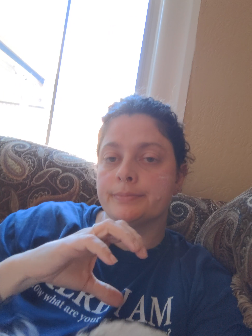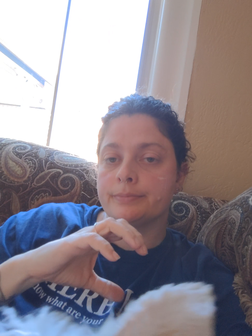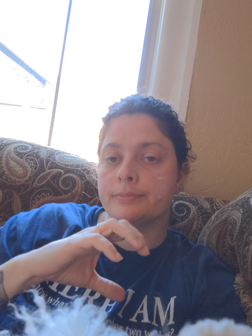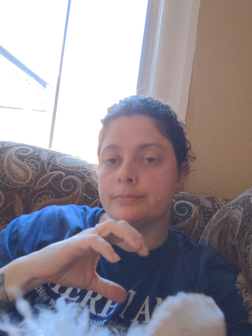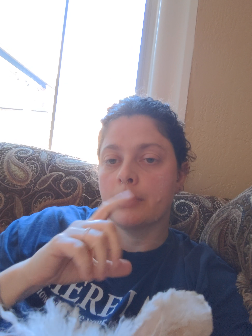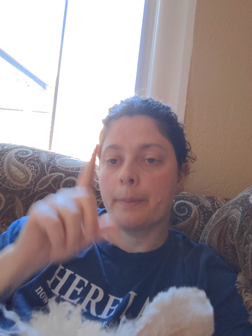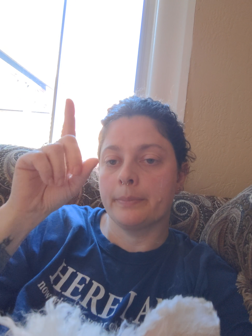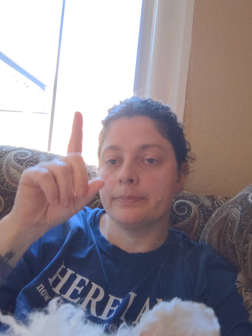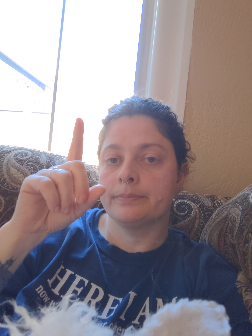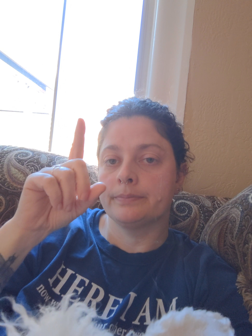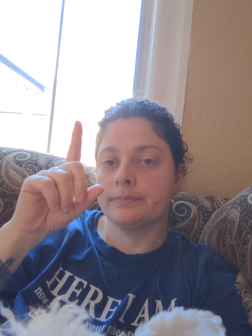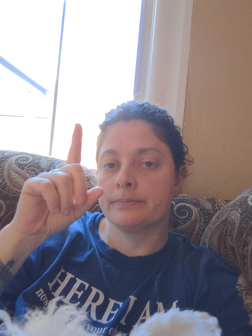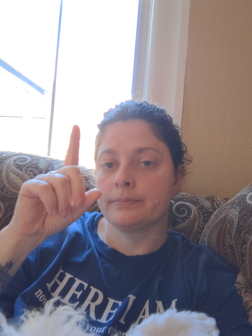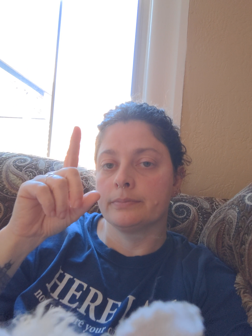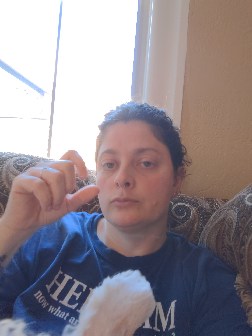up